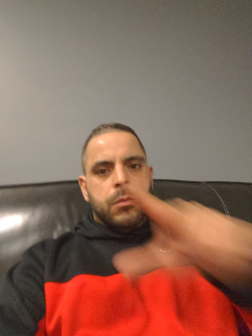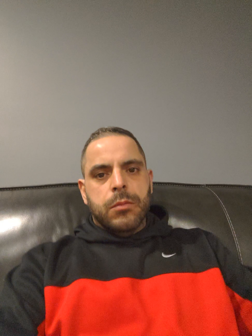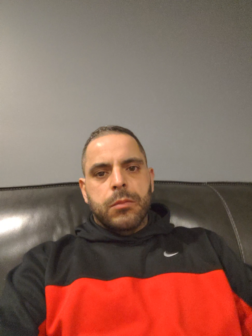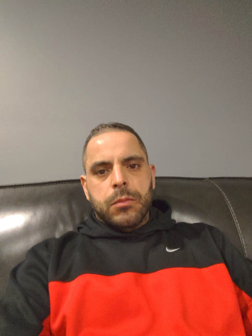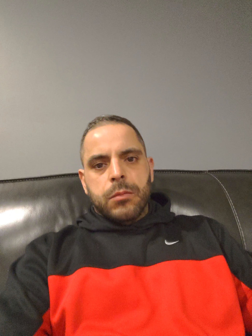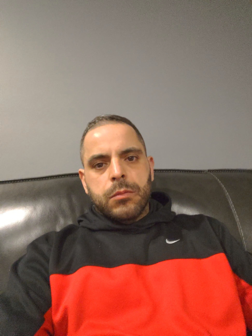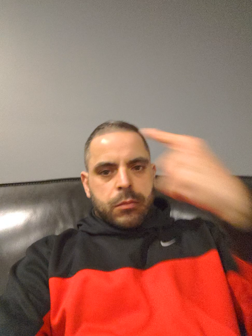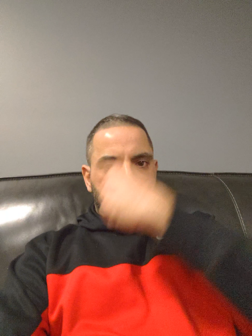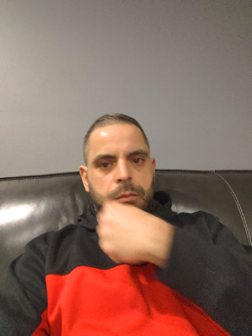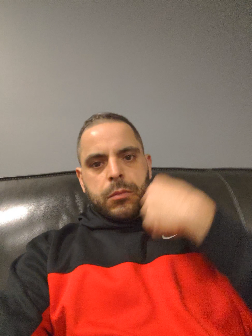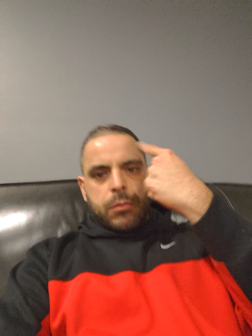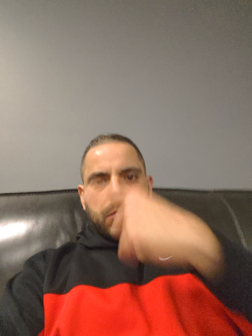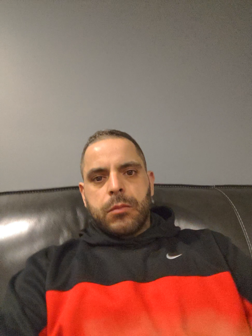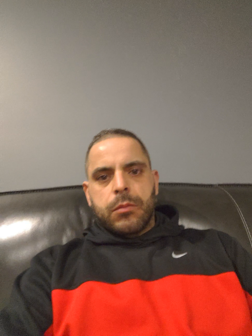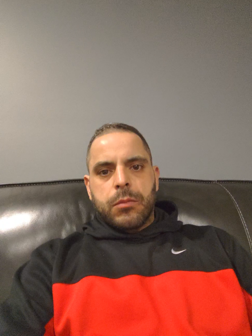face